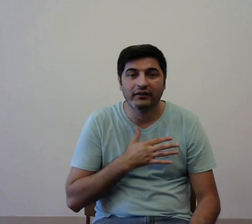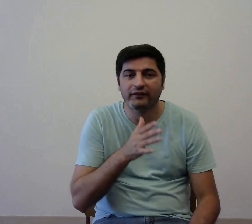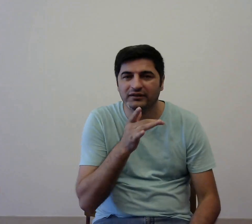vaxt